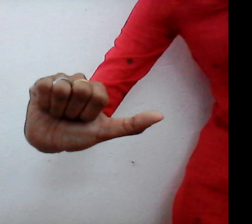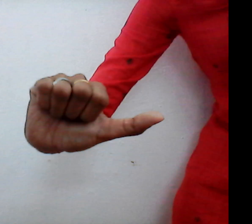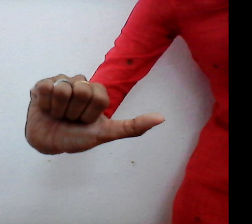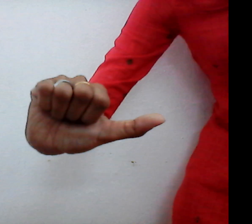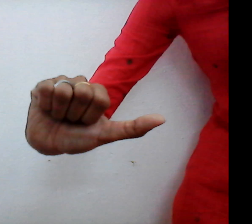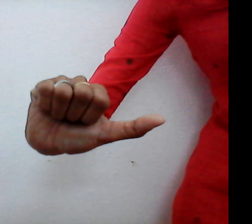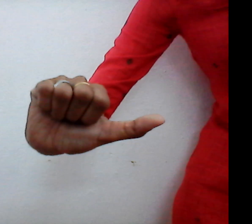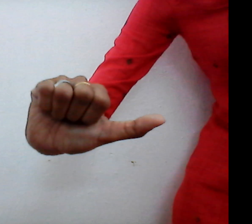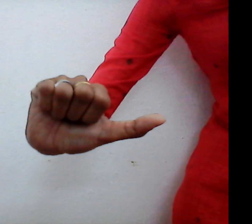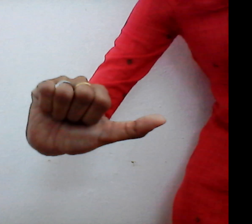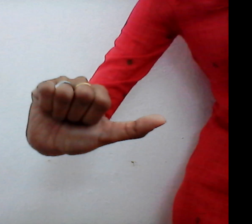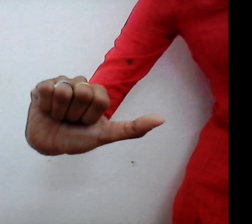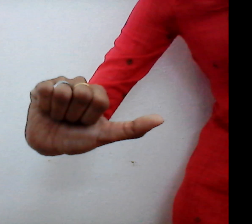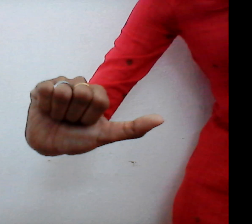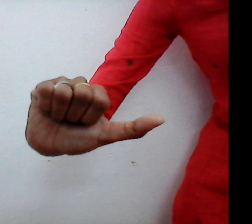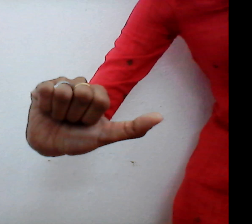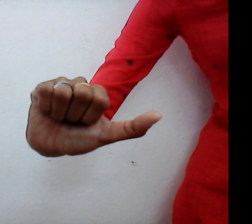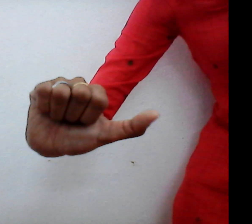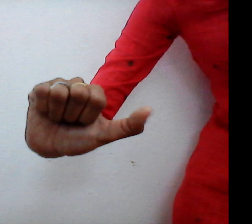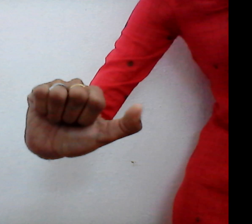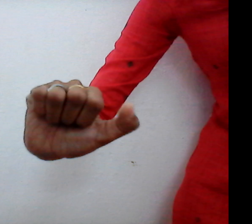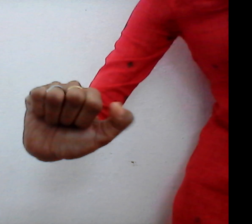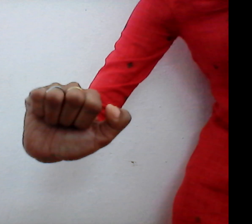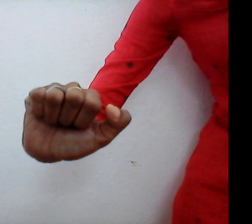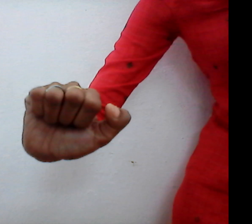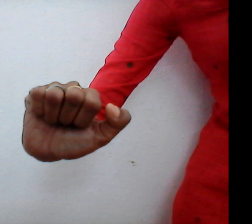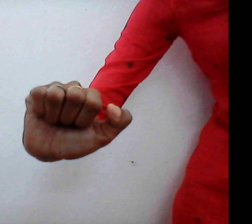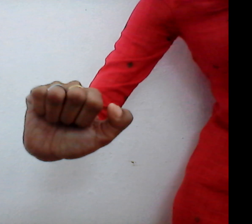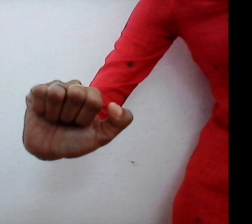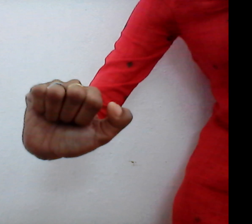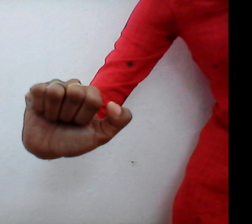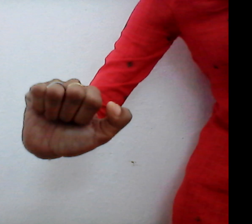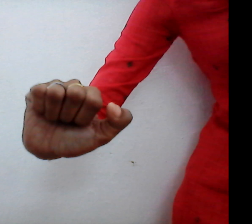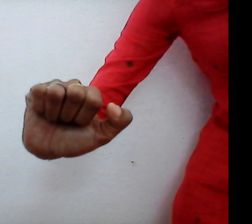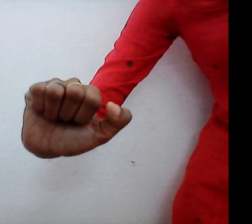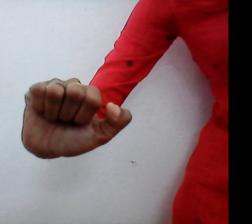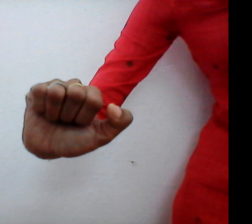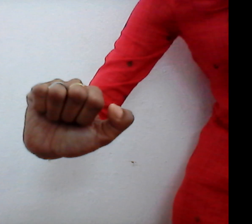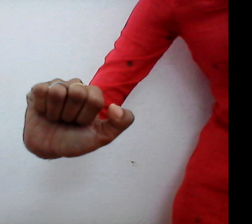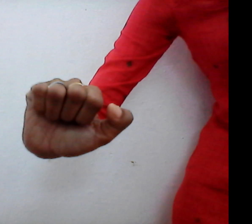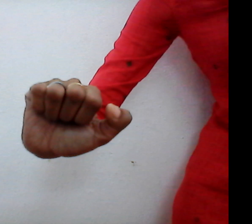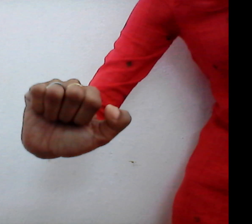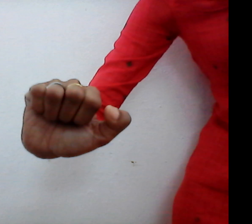ഏ